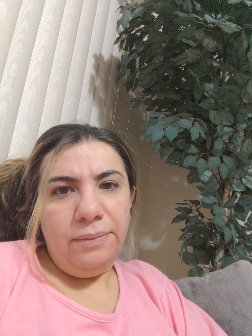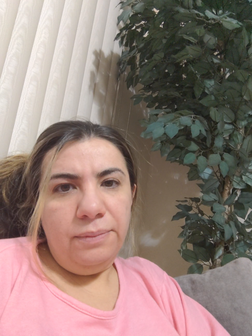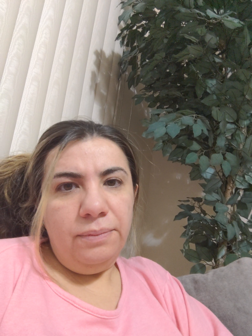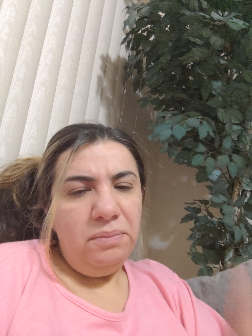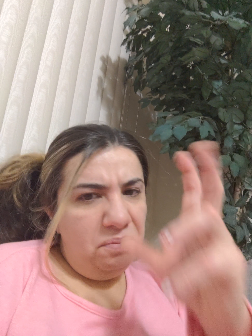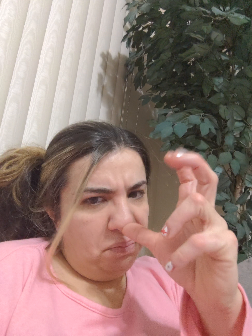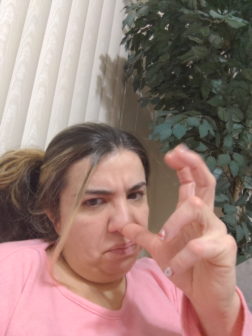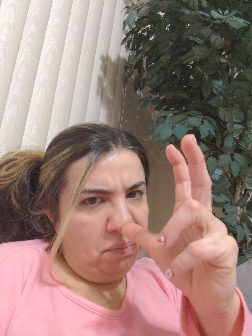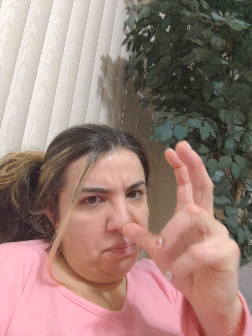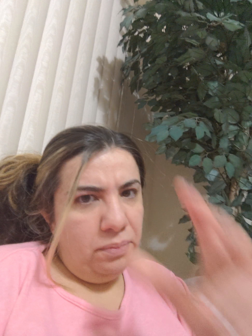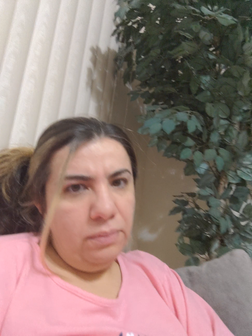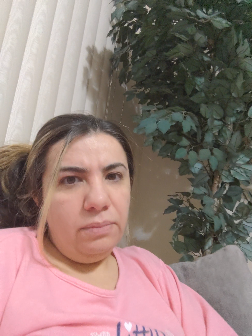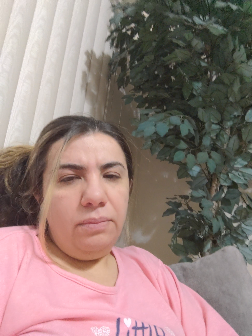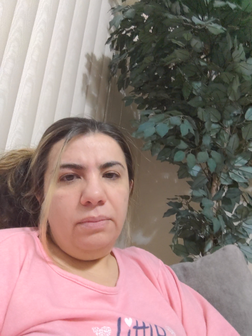bug